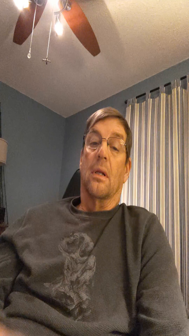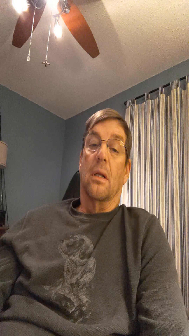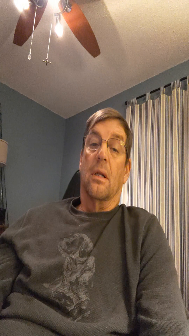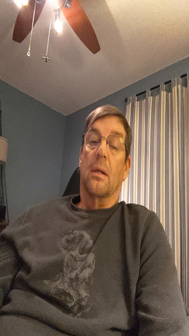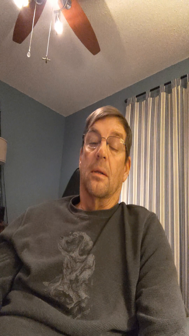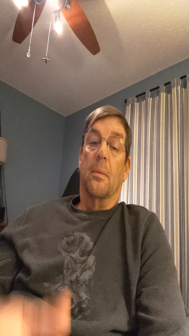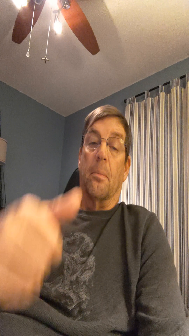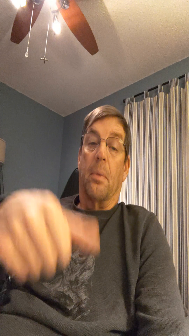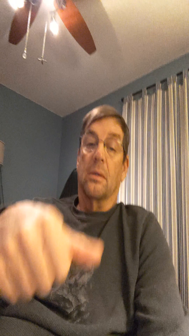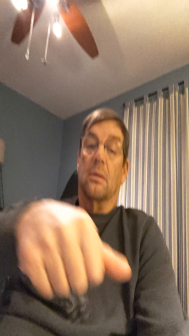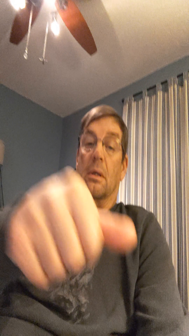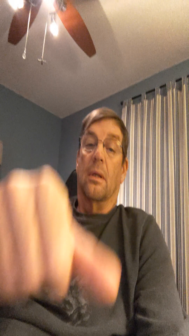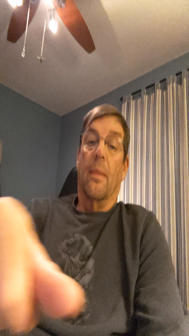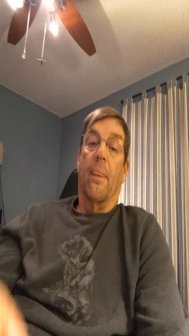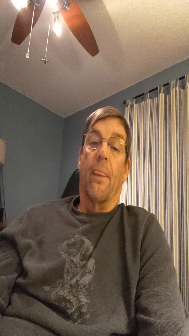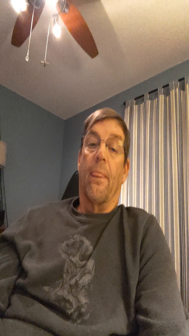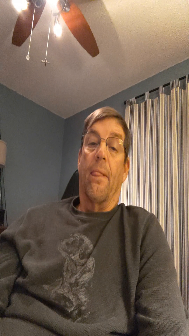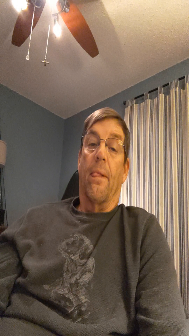puzzle